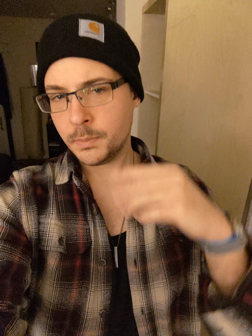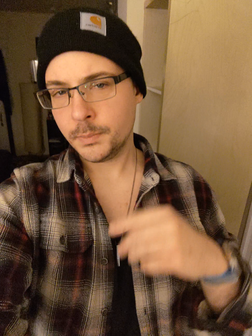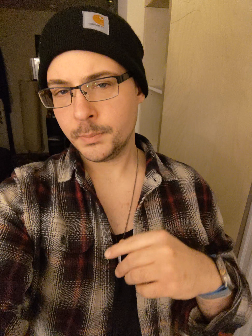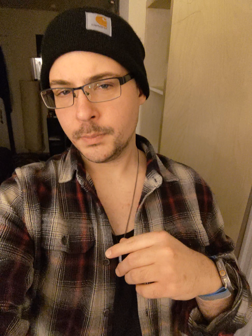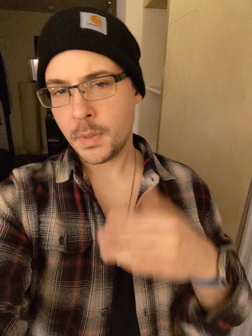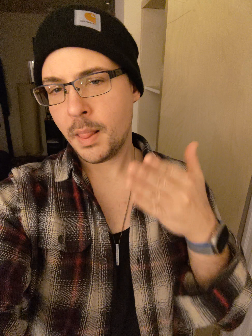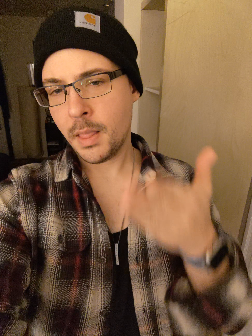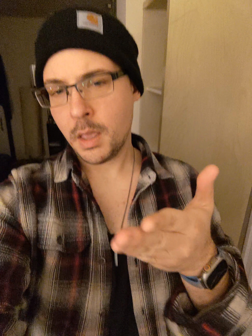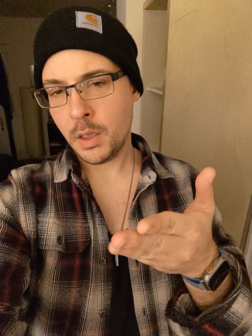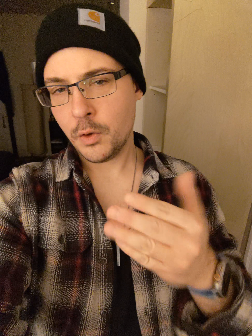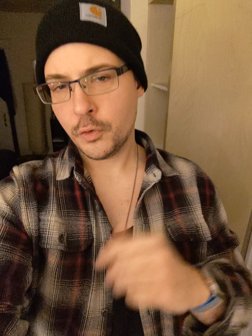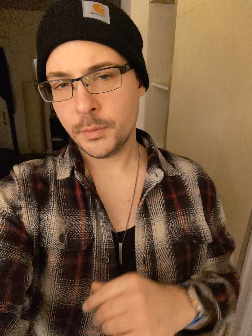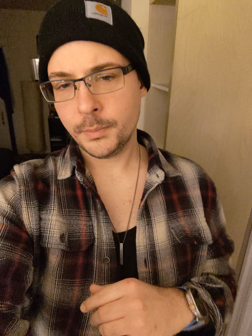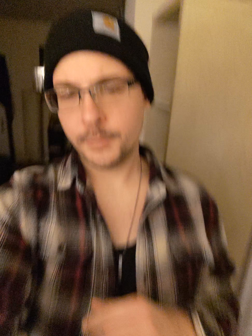there